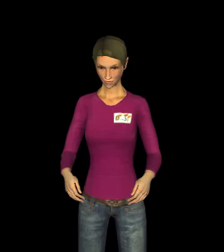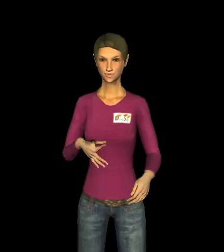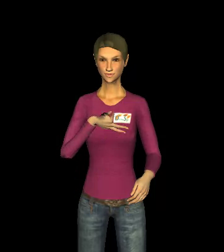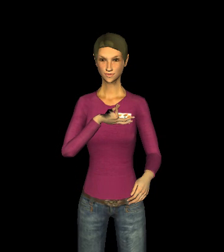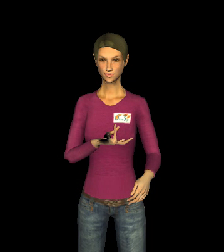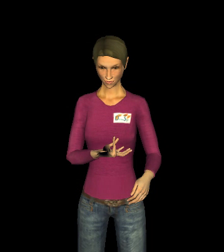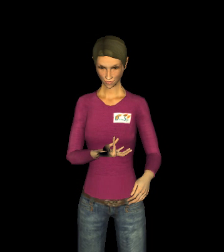ابن